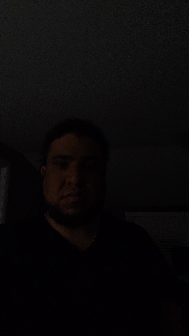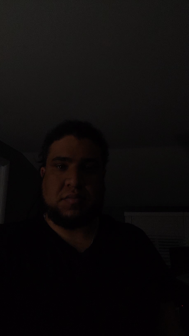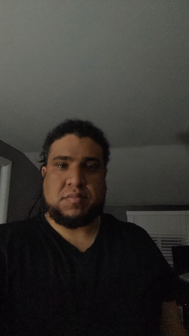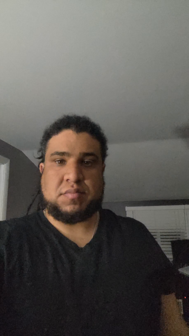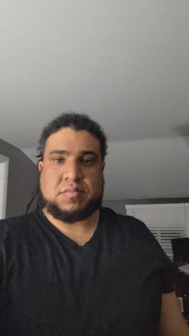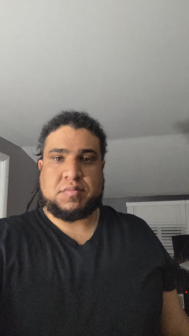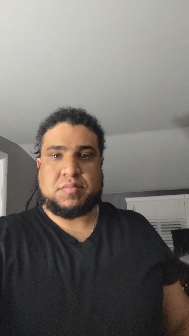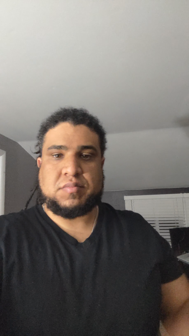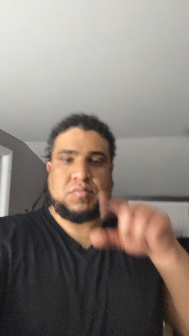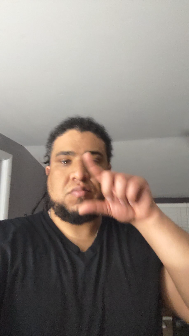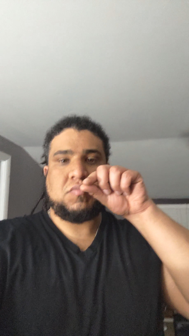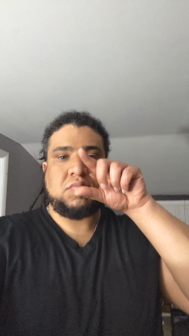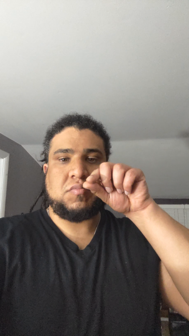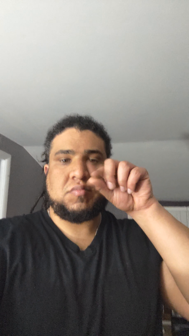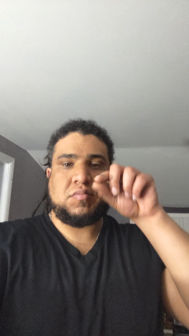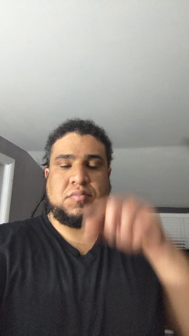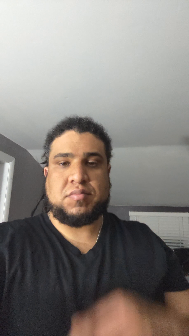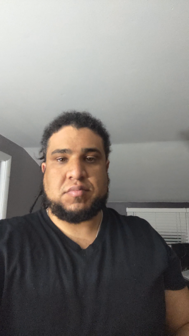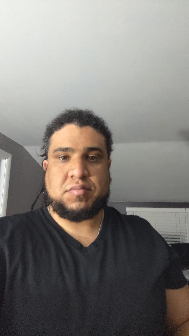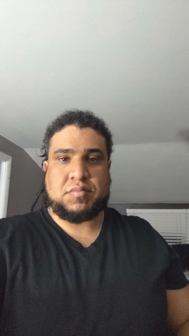chicken